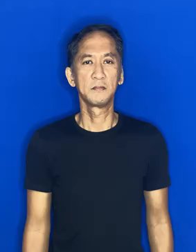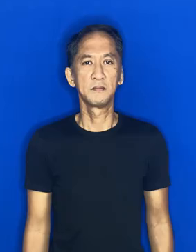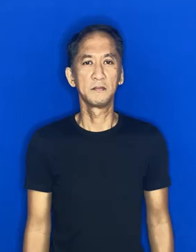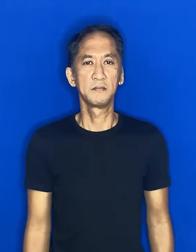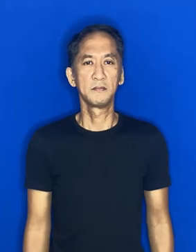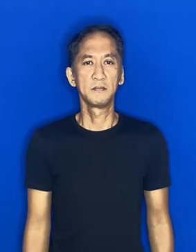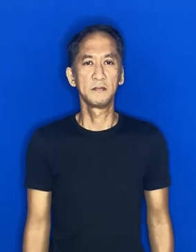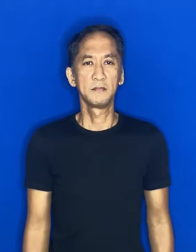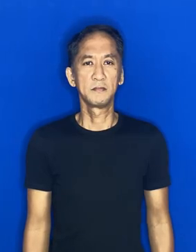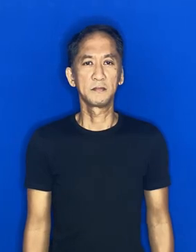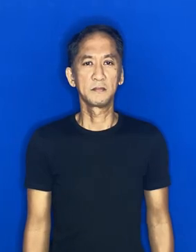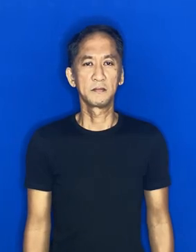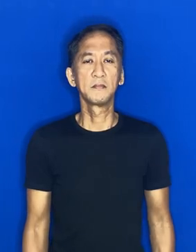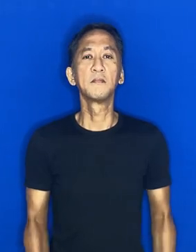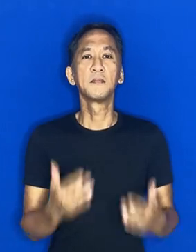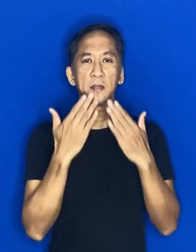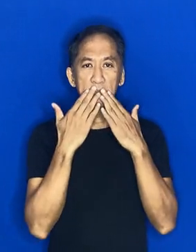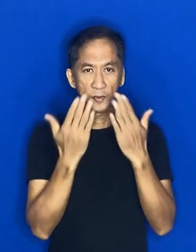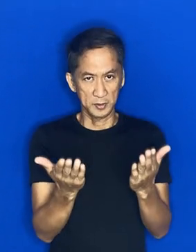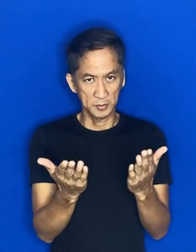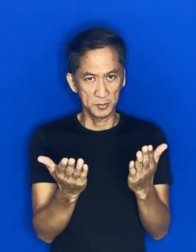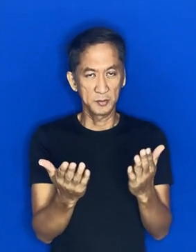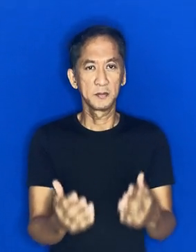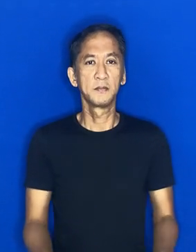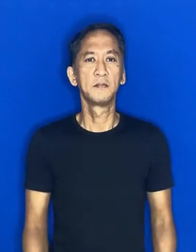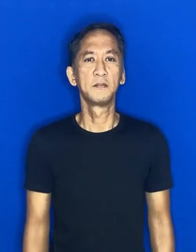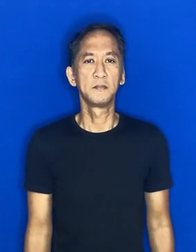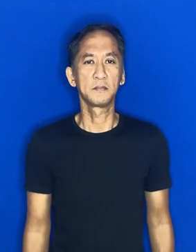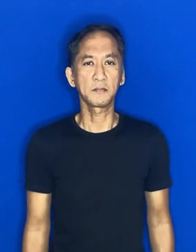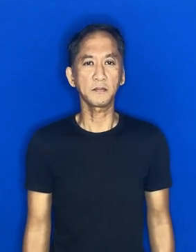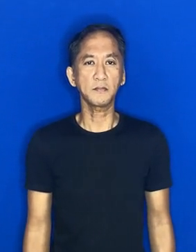thank you